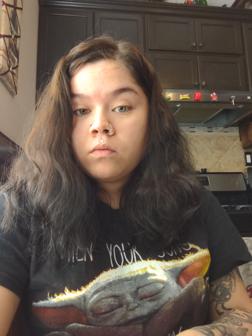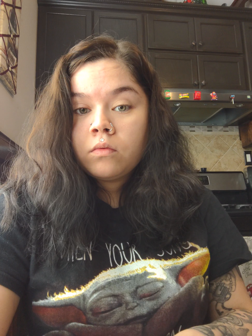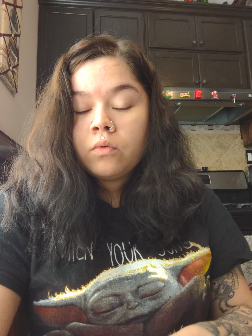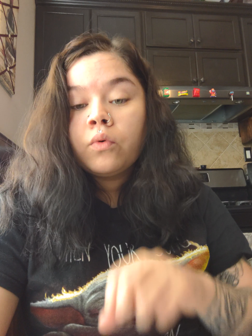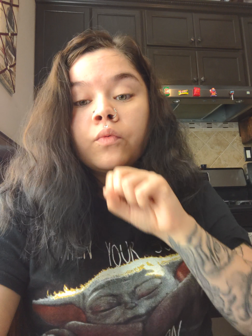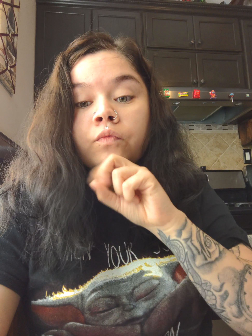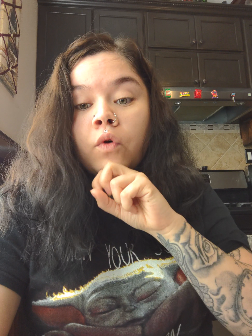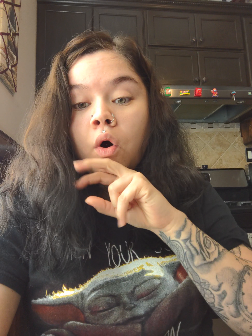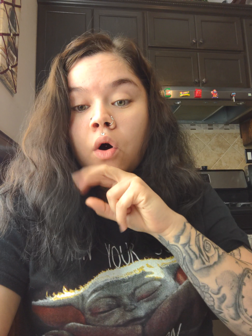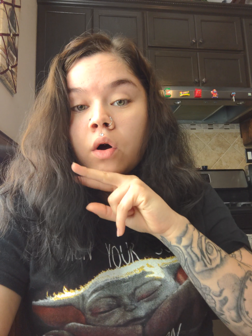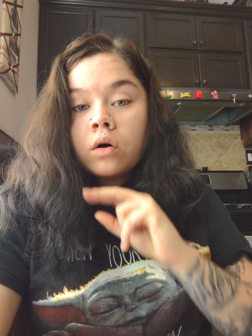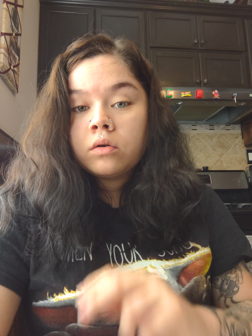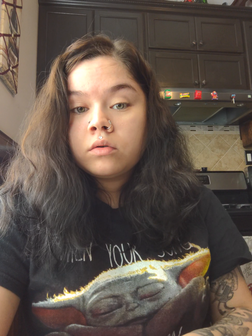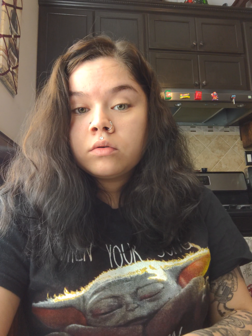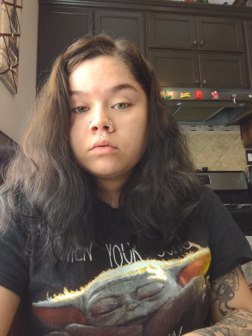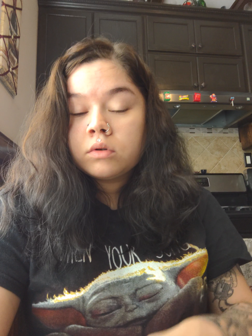frog